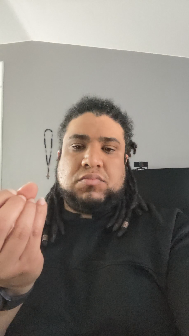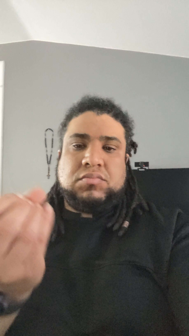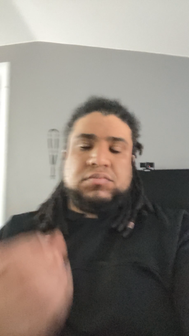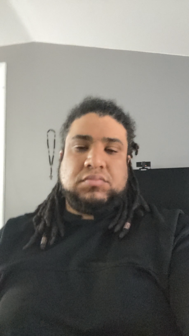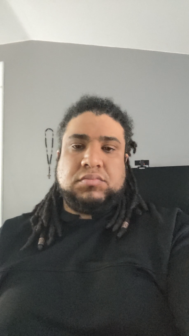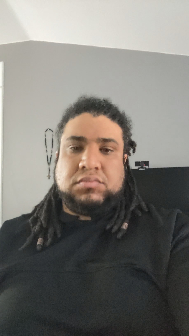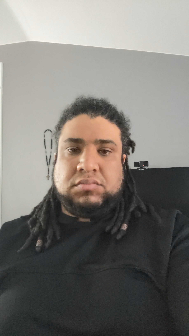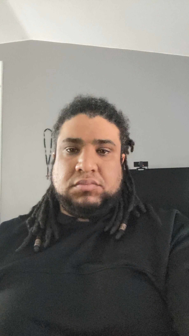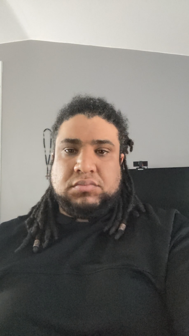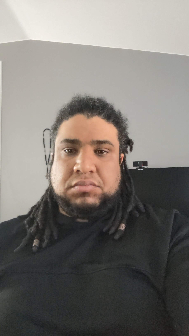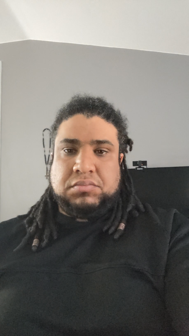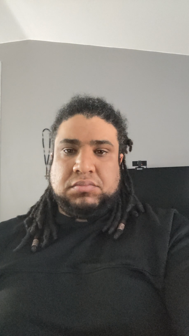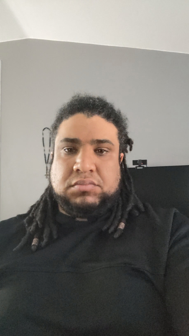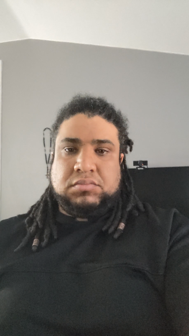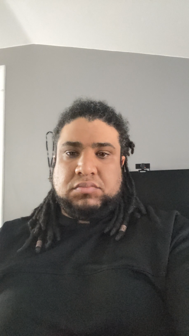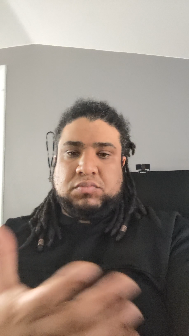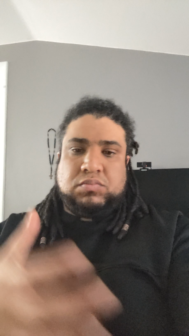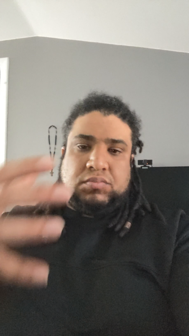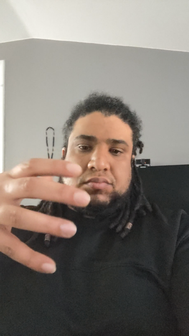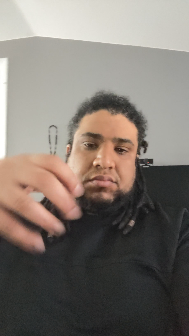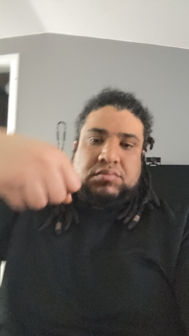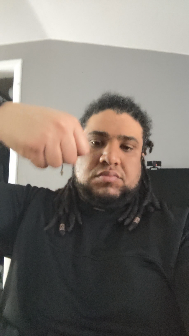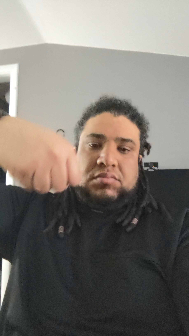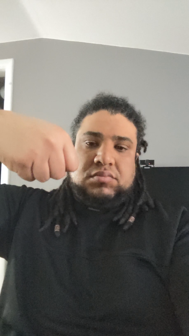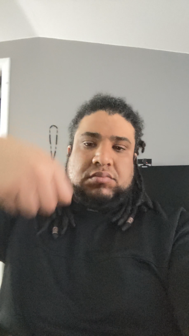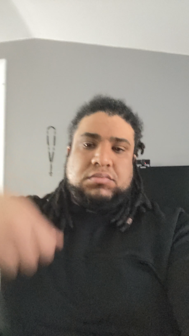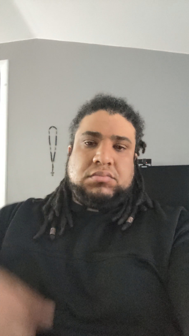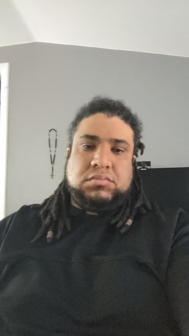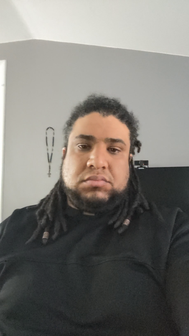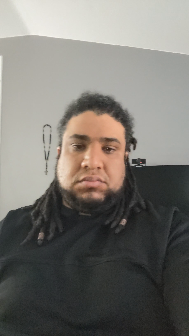bucket